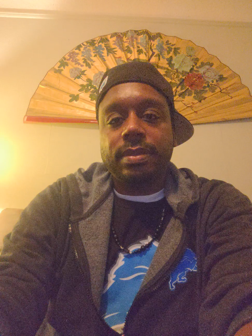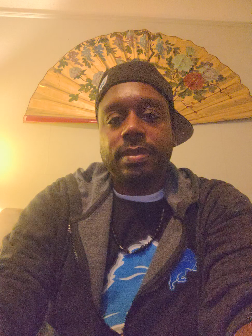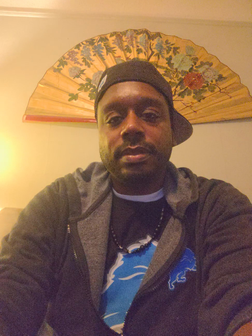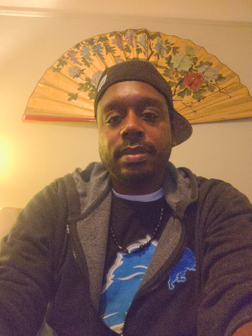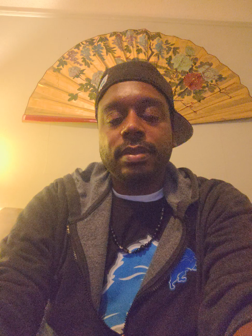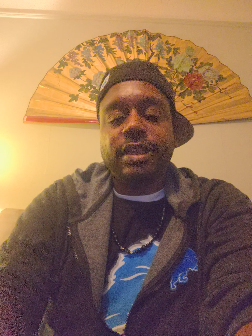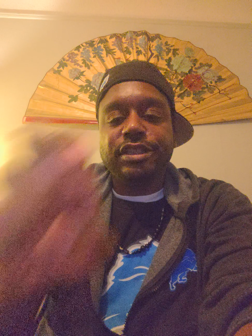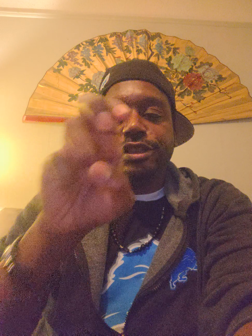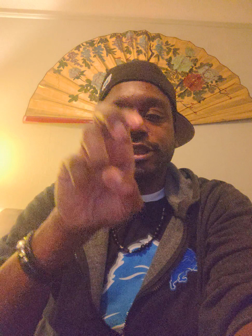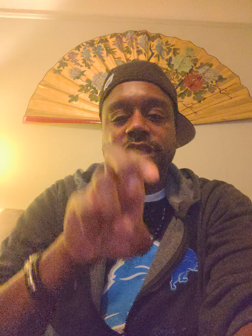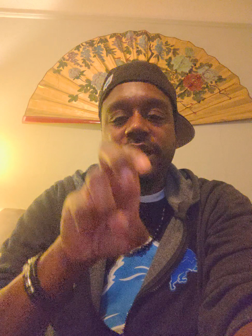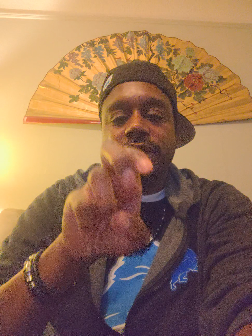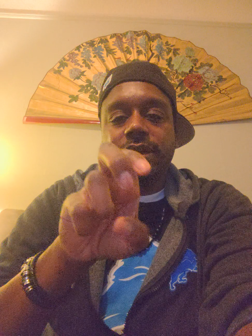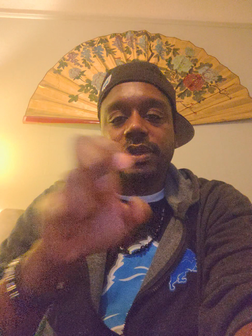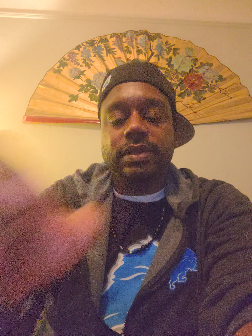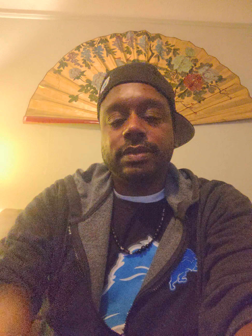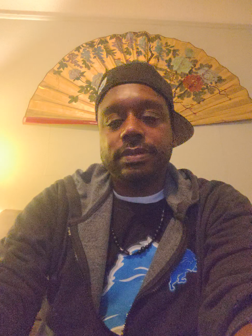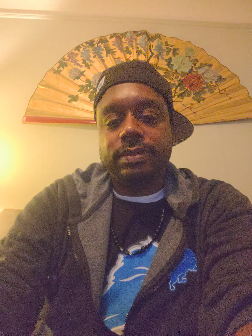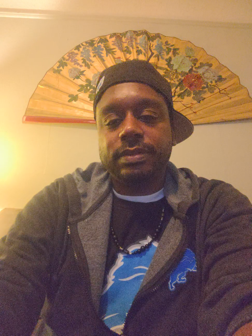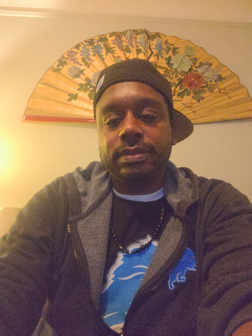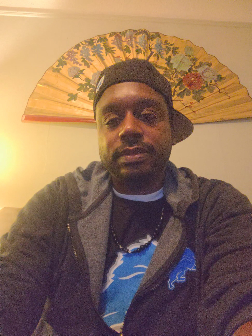chair